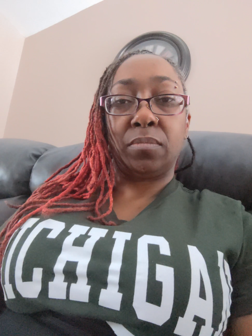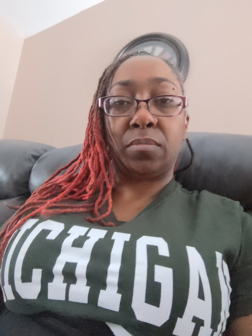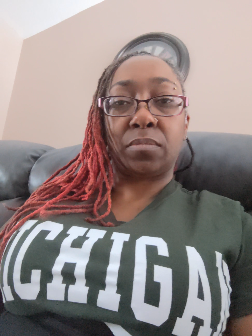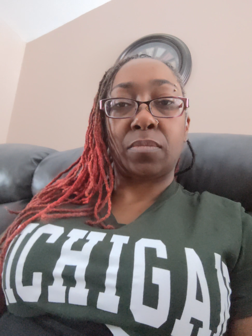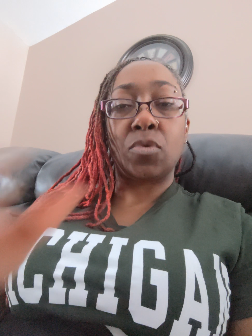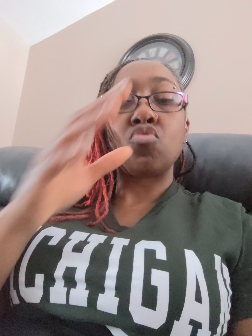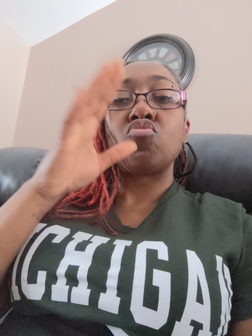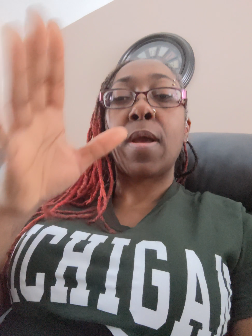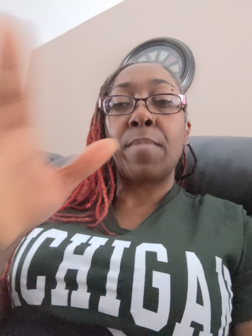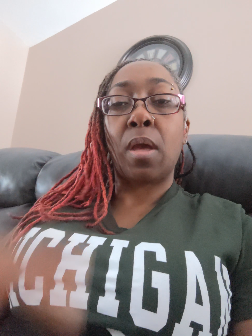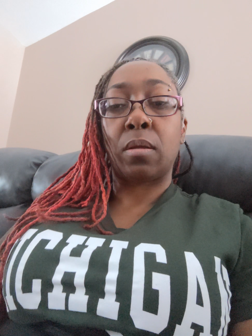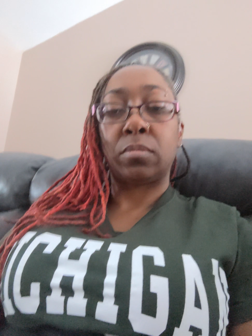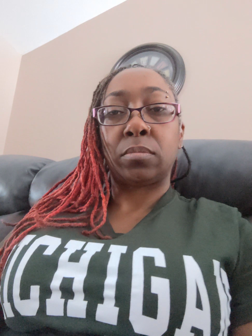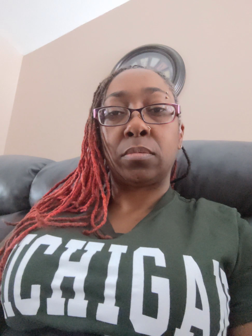grandma